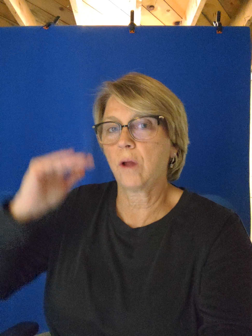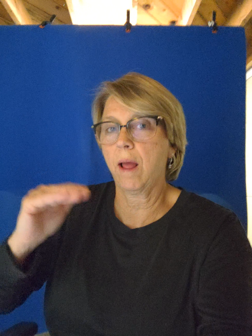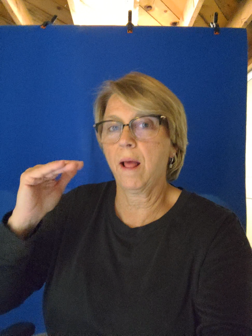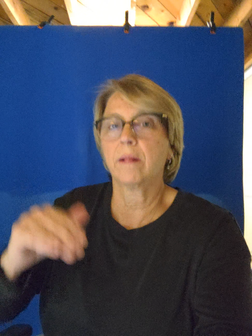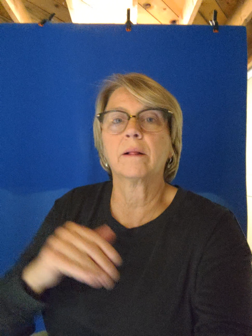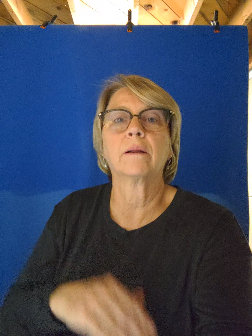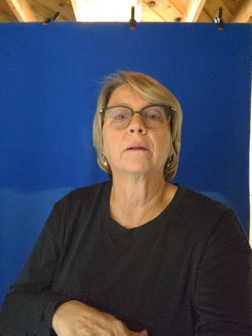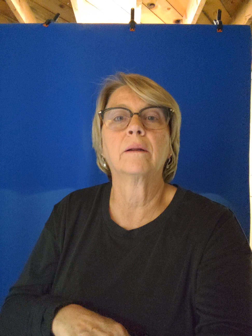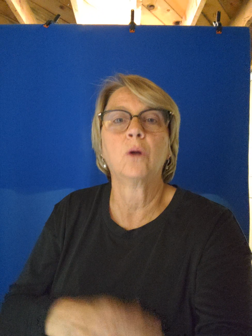child